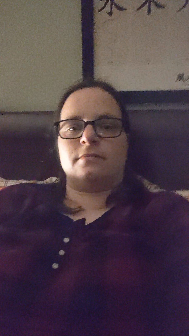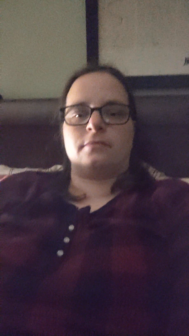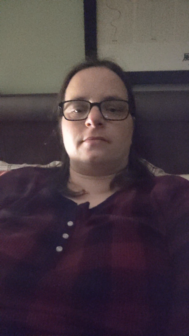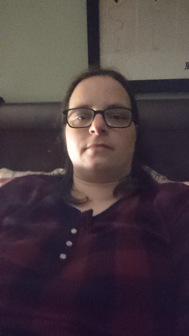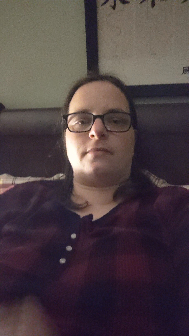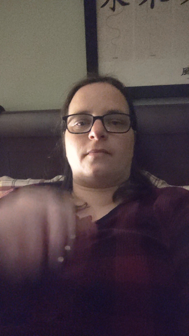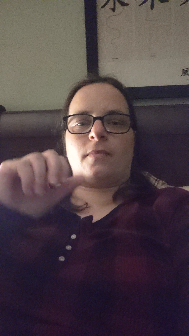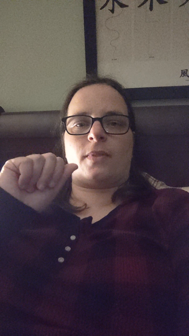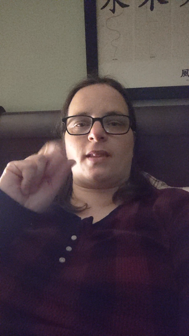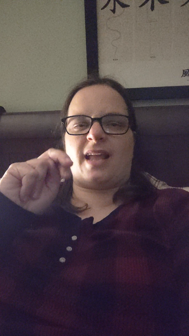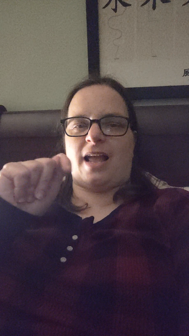ant